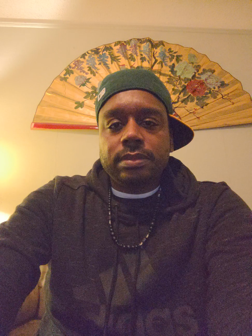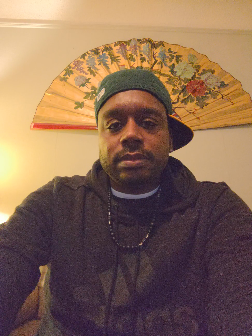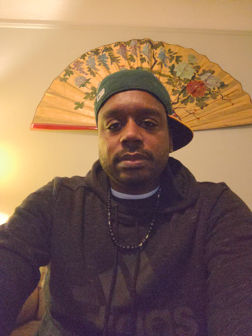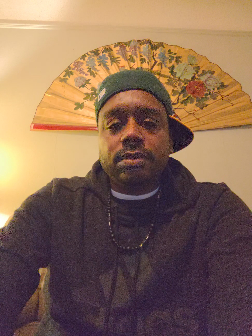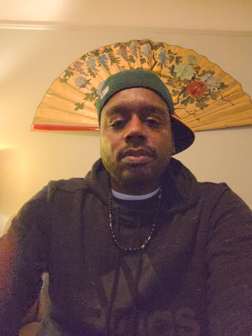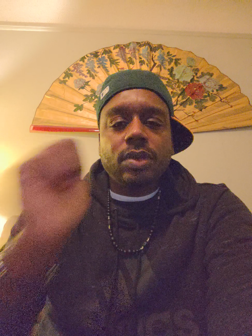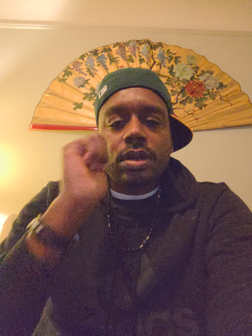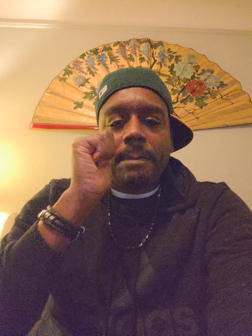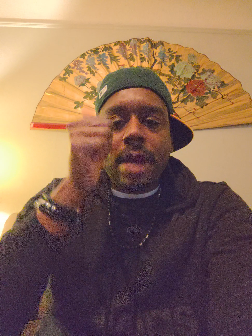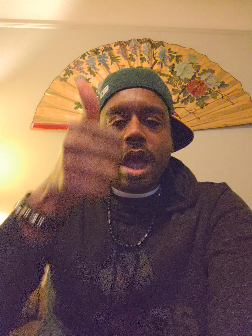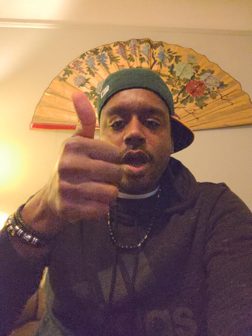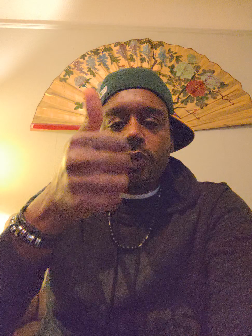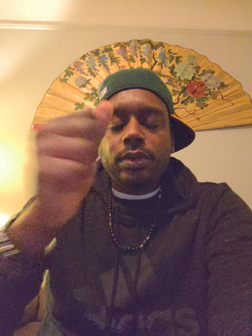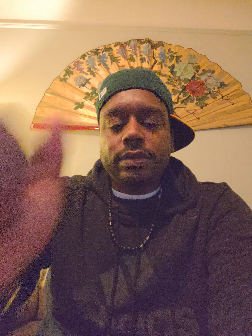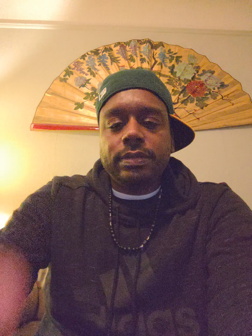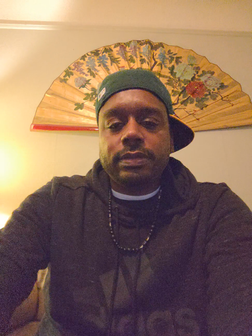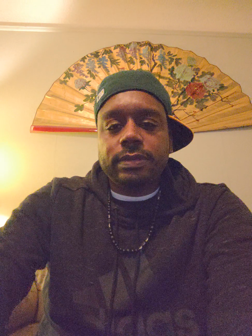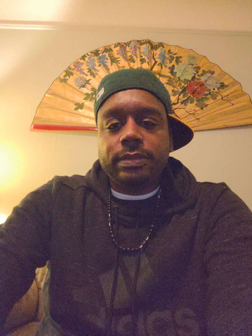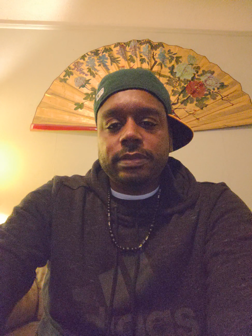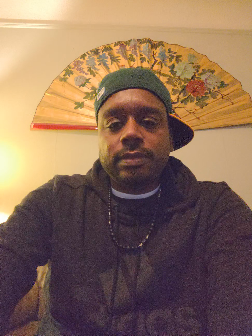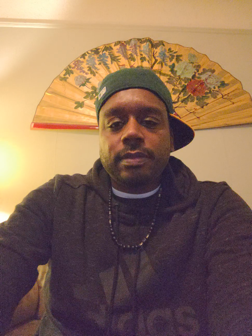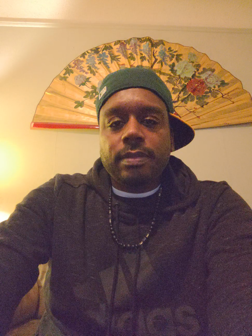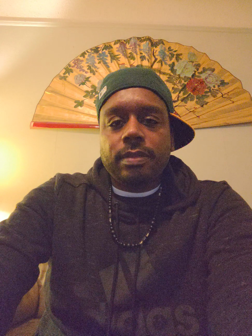tomorrow